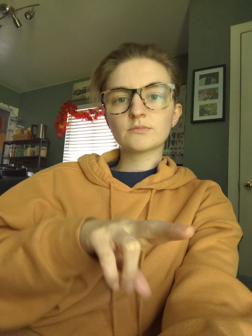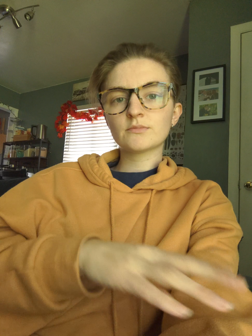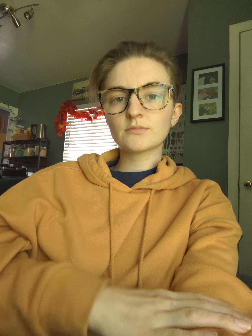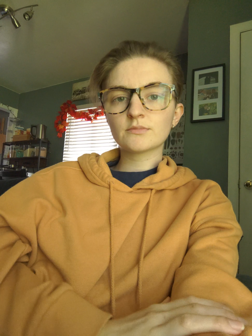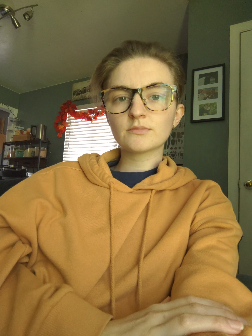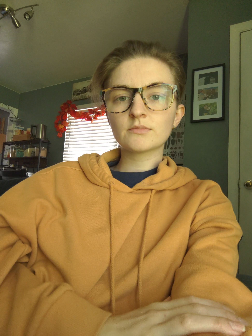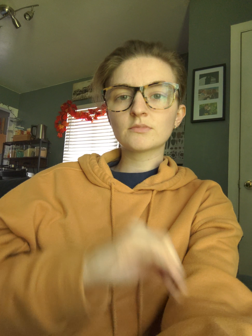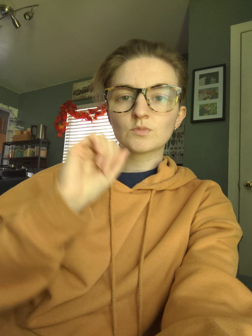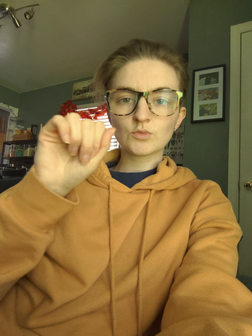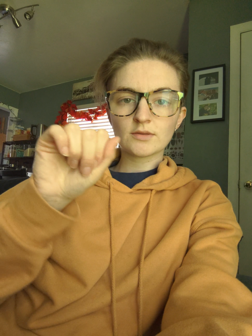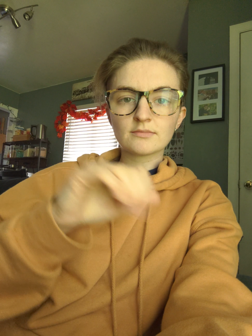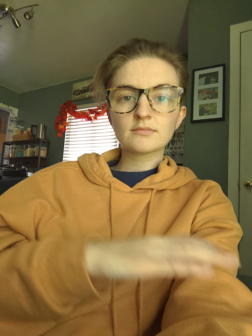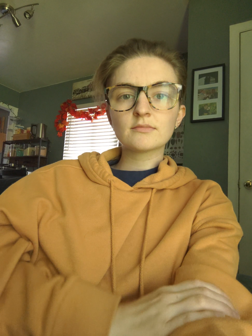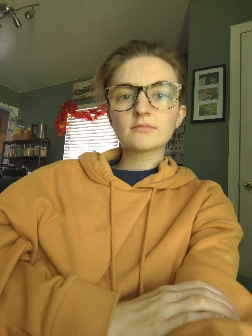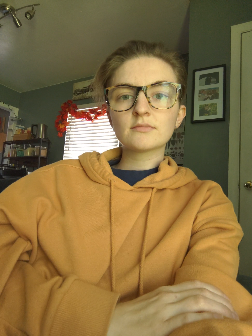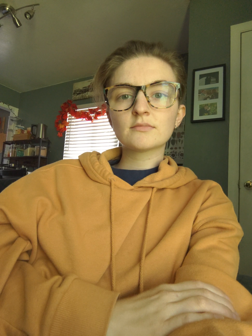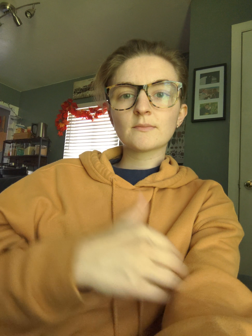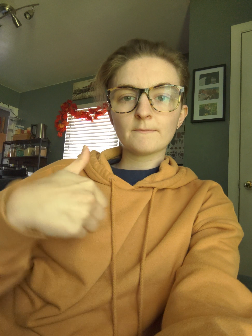knock